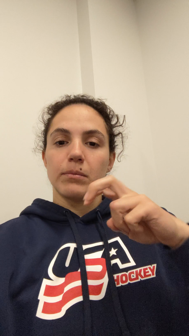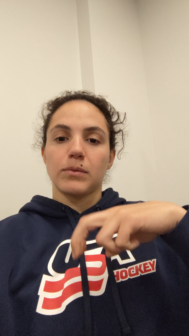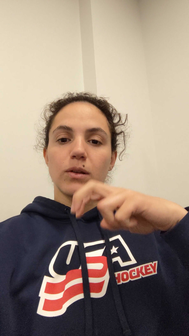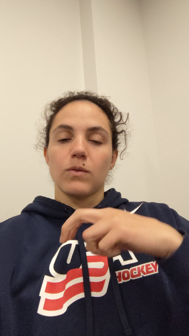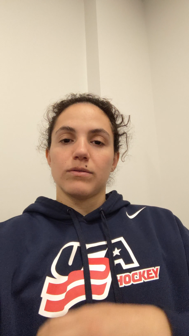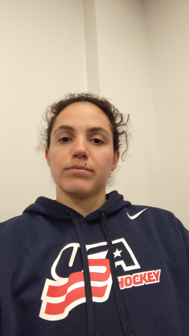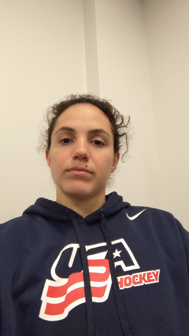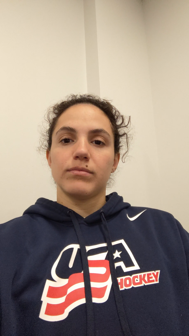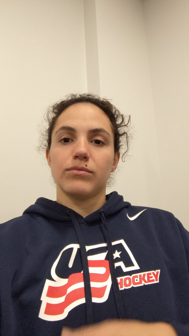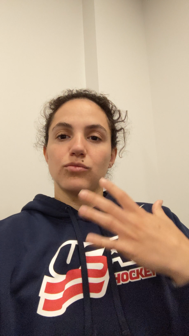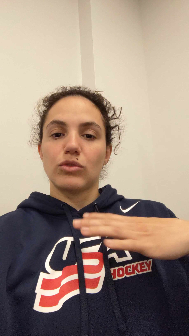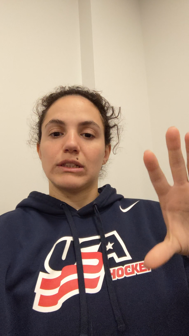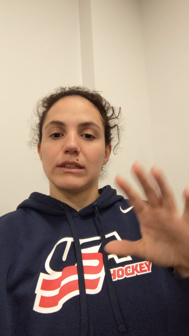dress